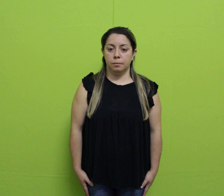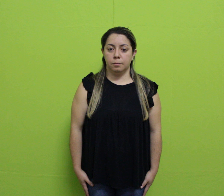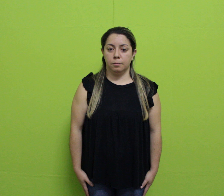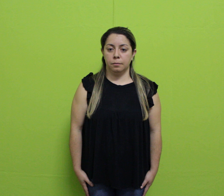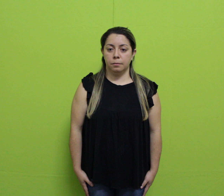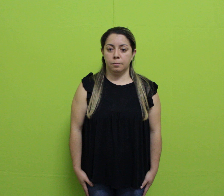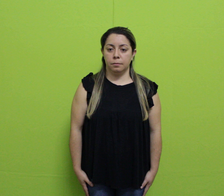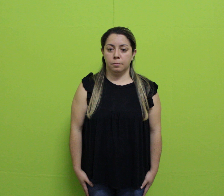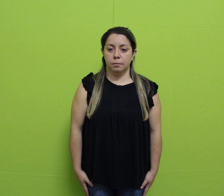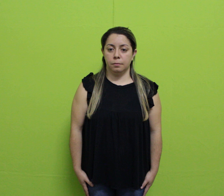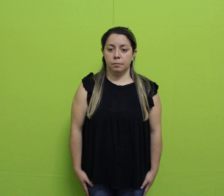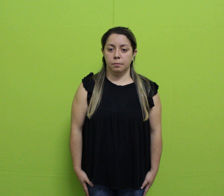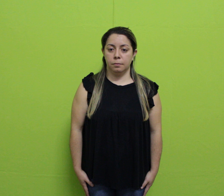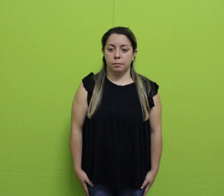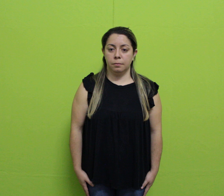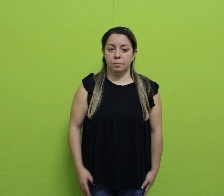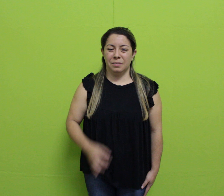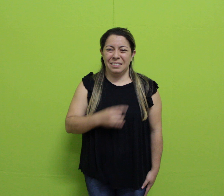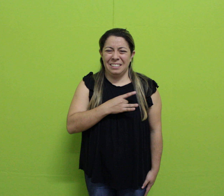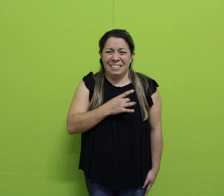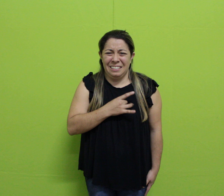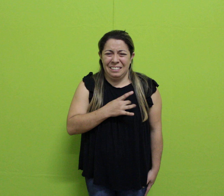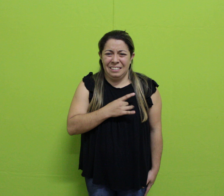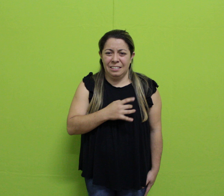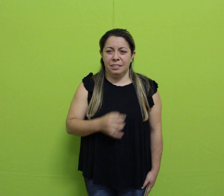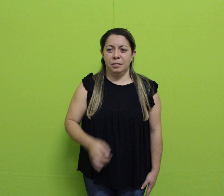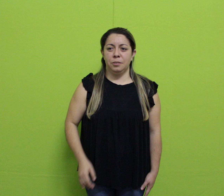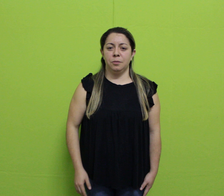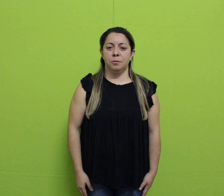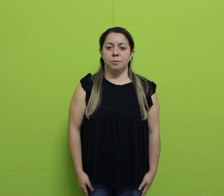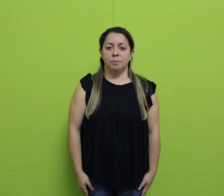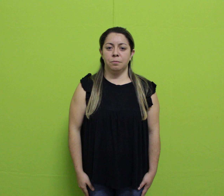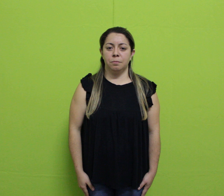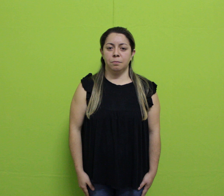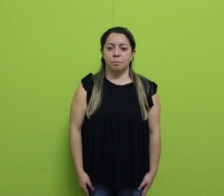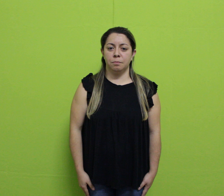medo